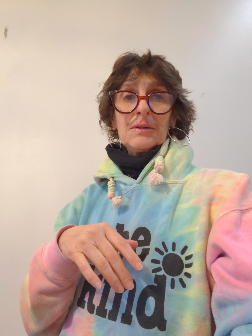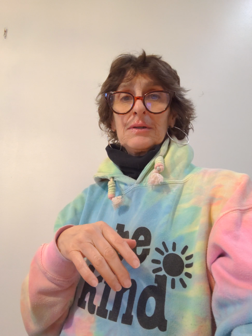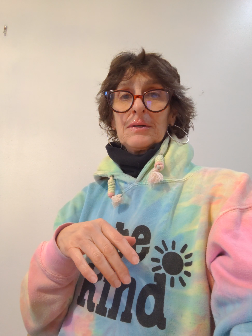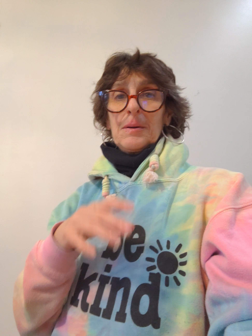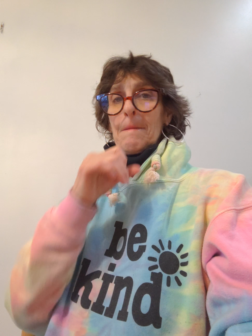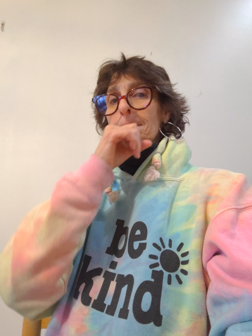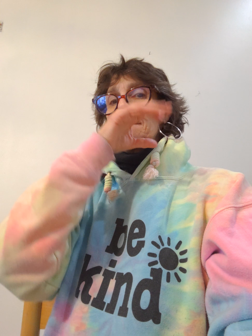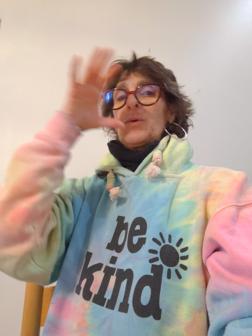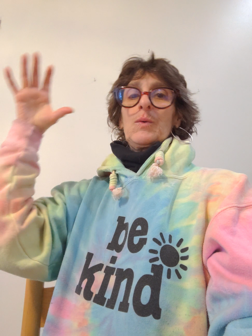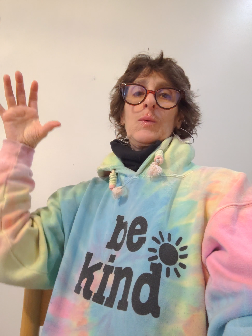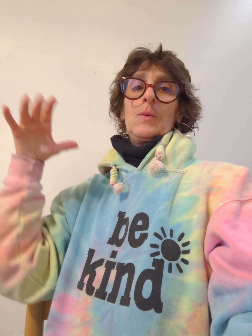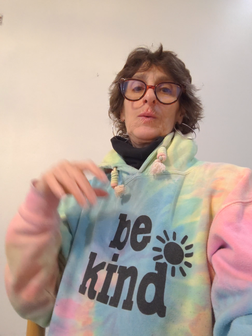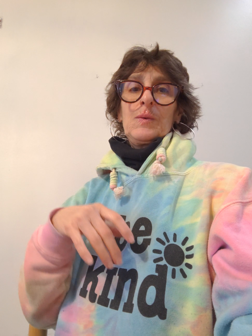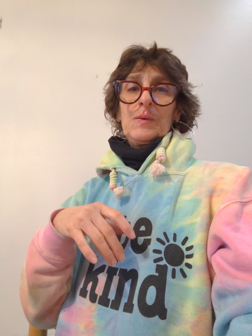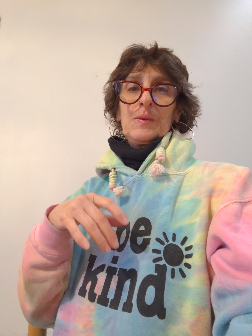balloon